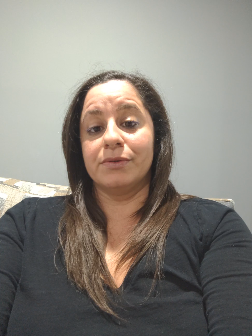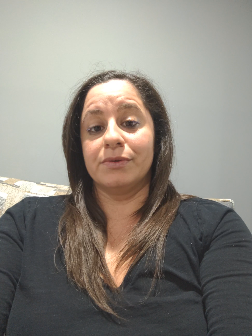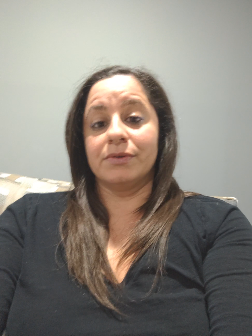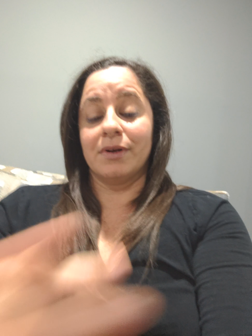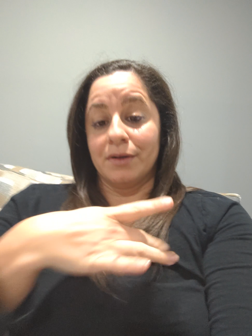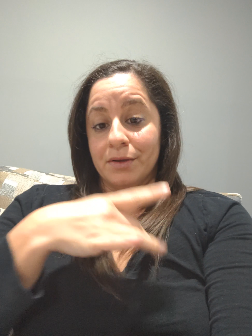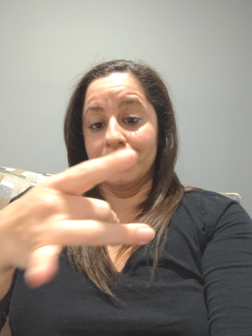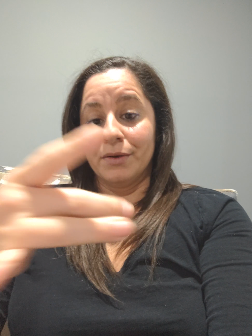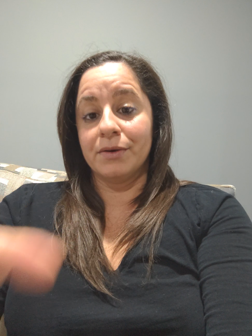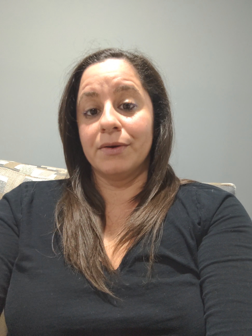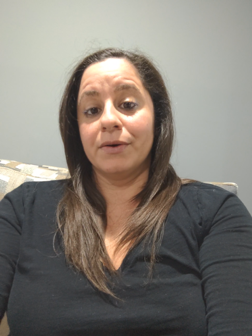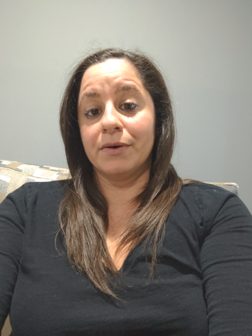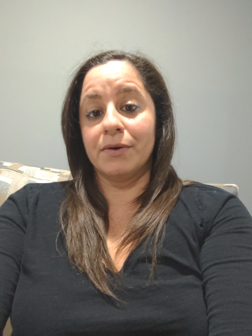like